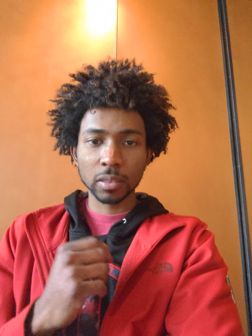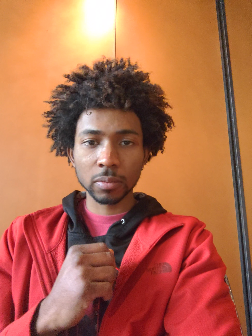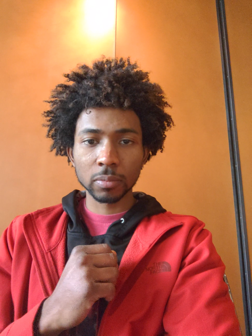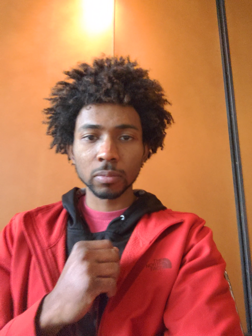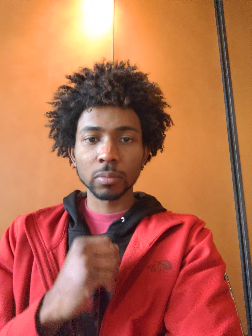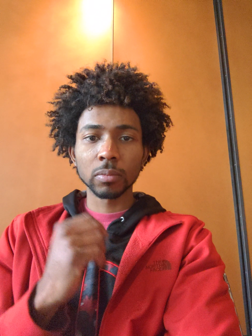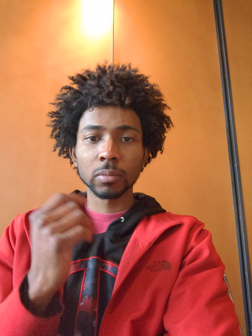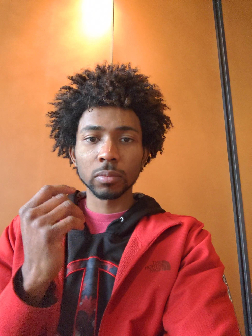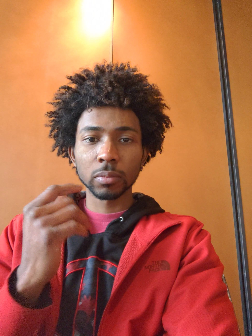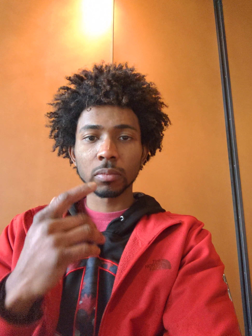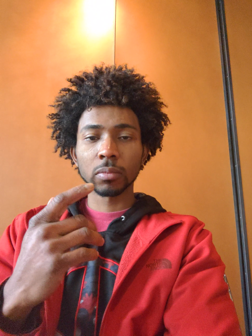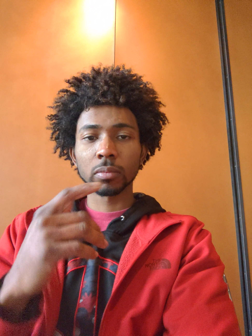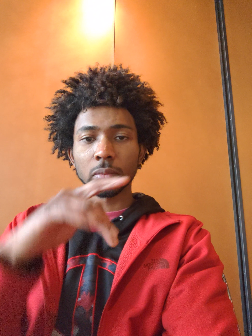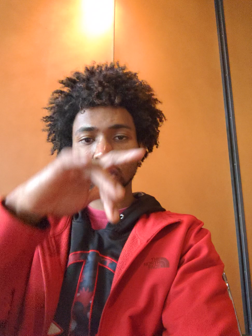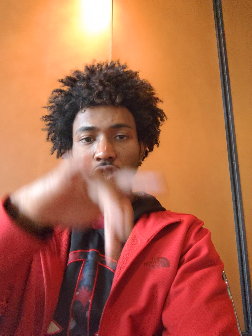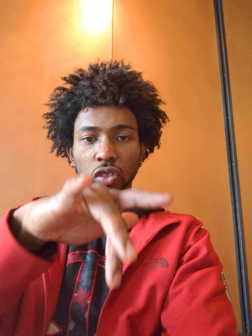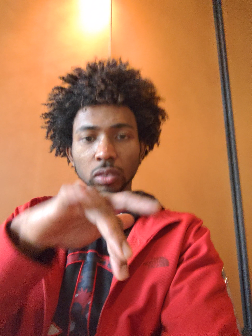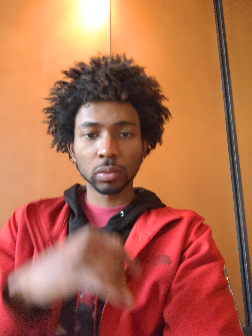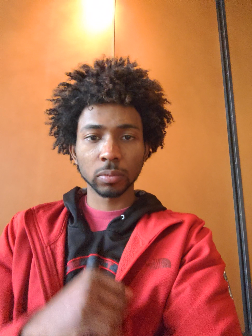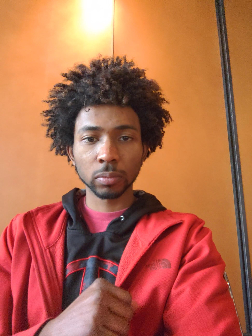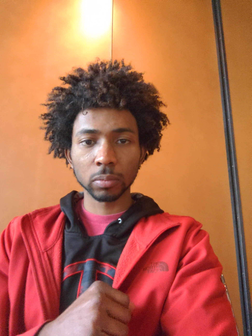touch